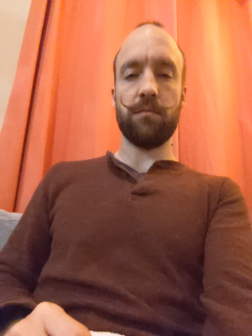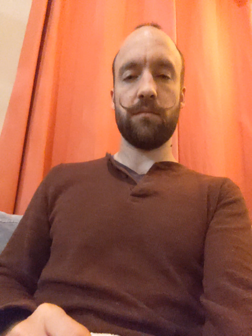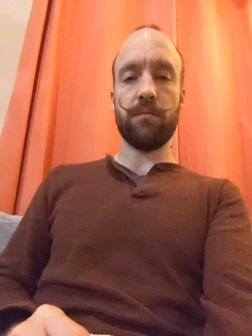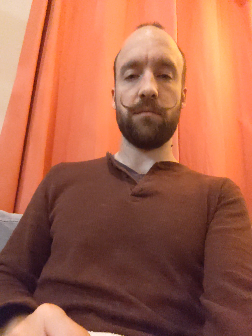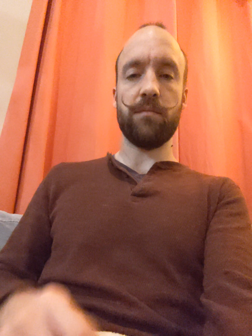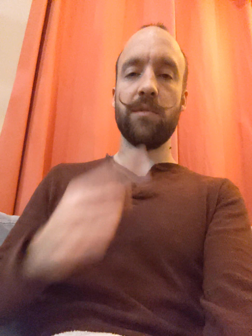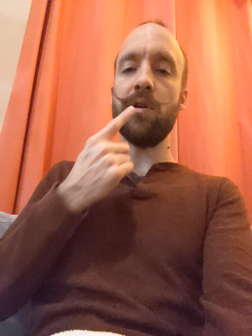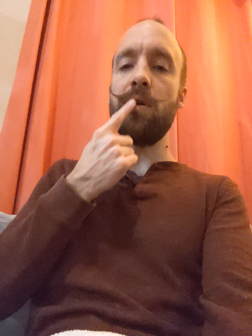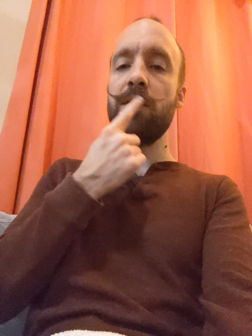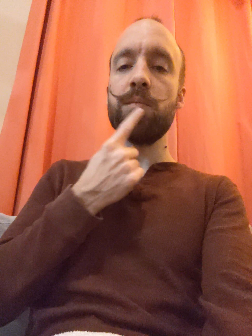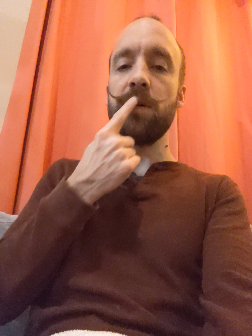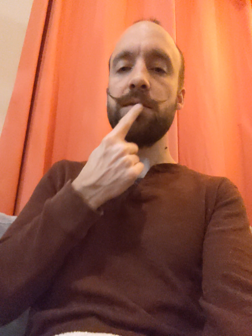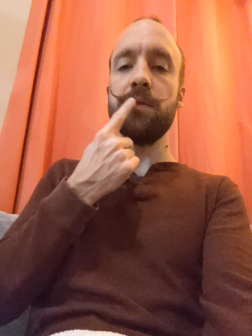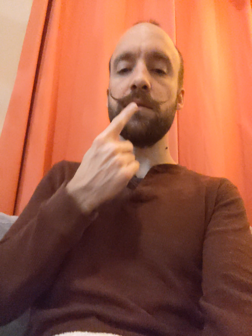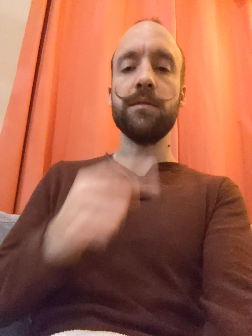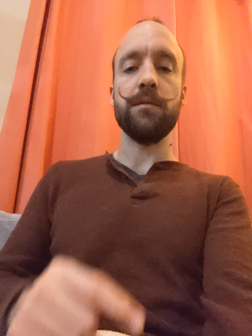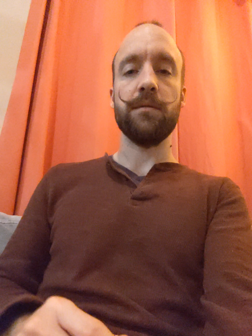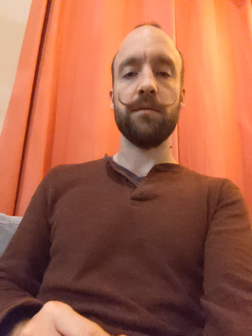lips